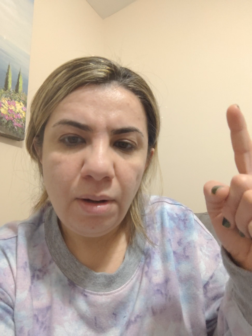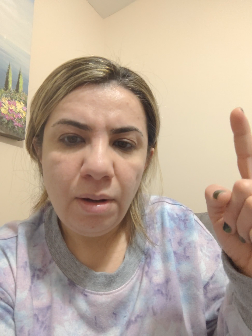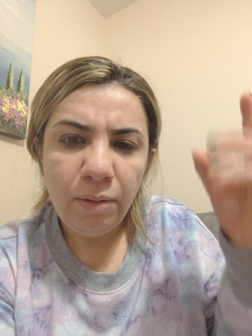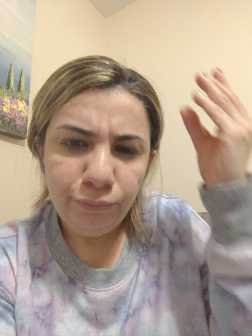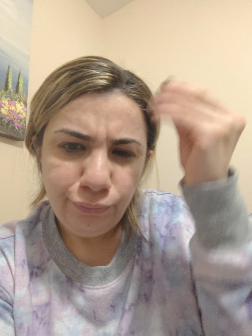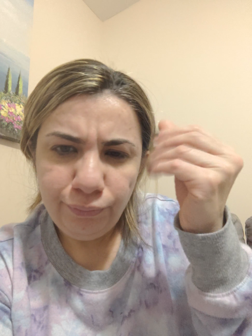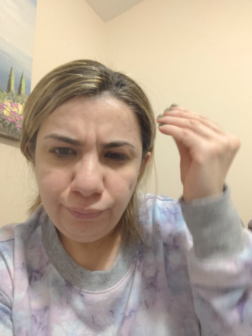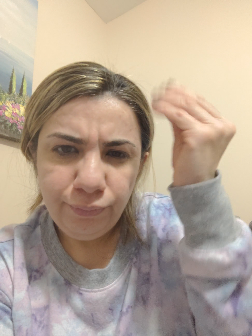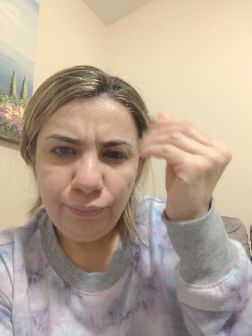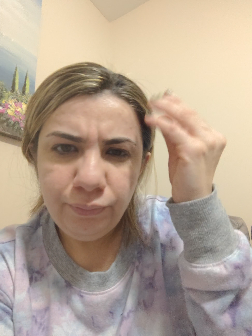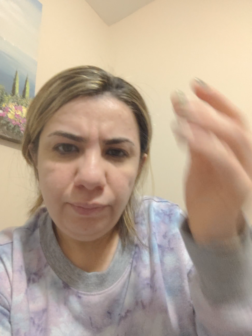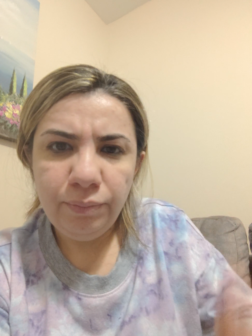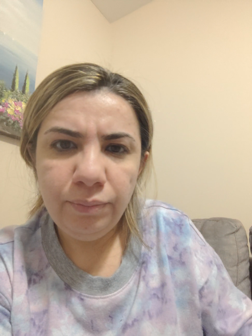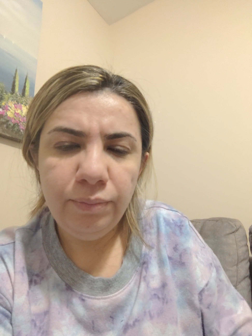think